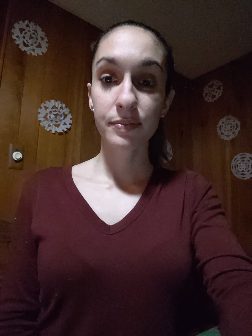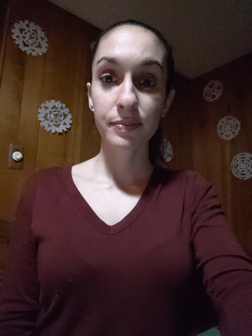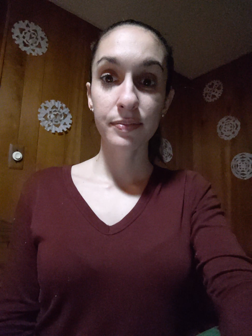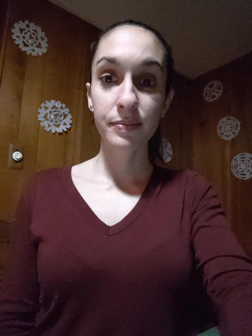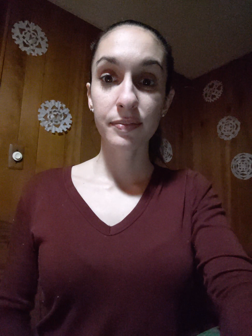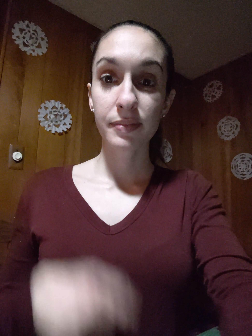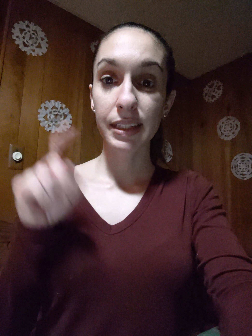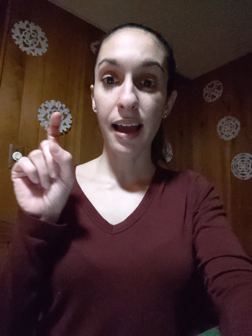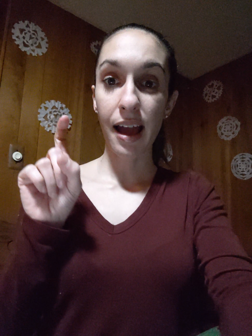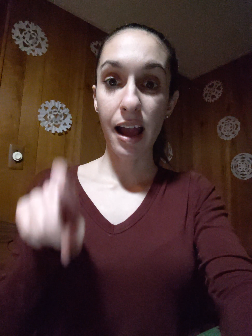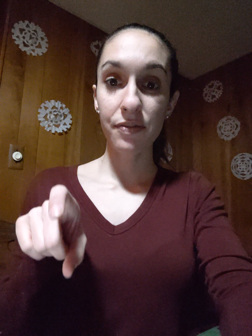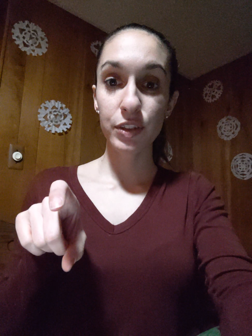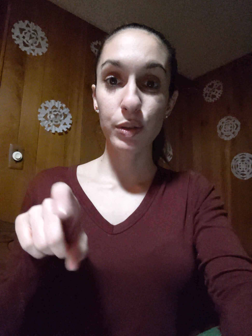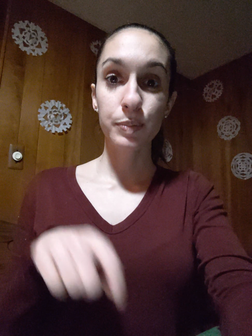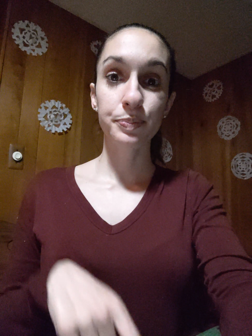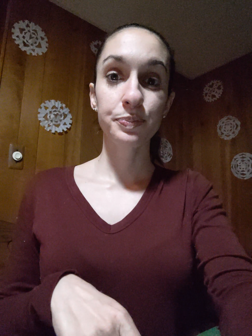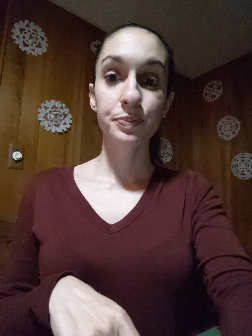have to